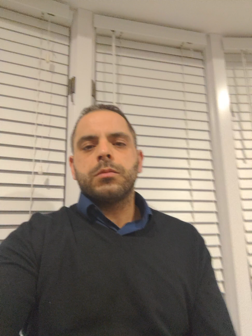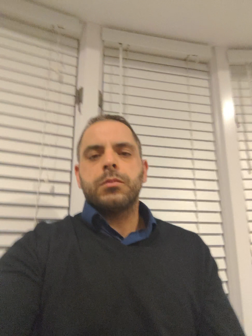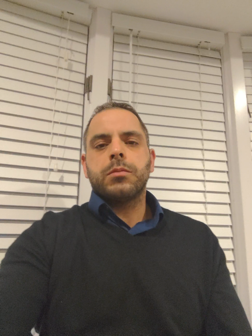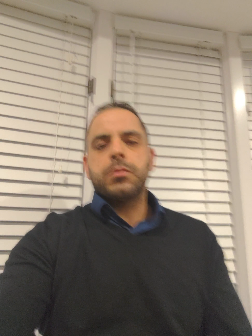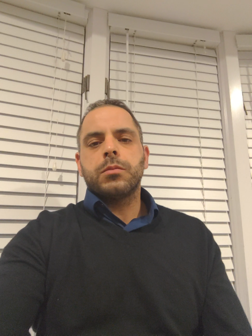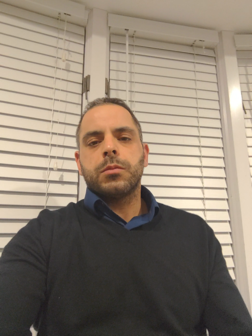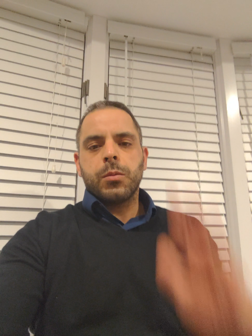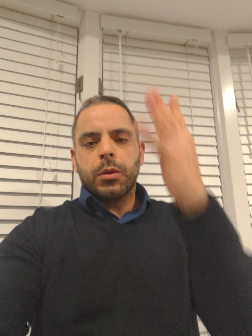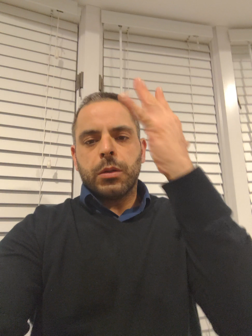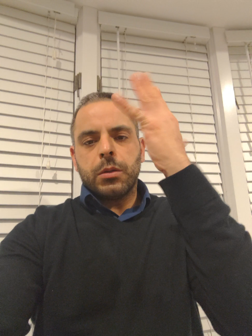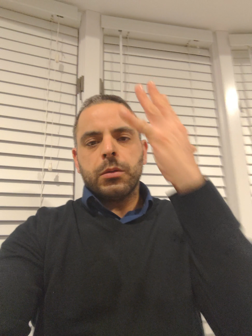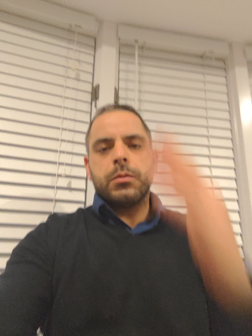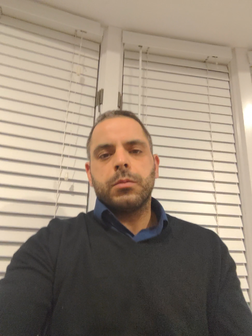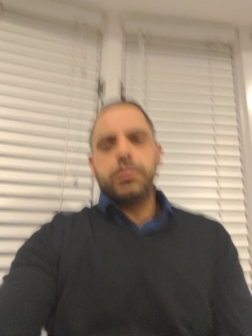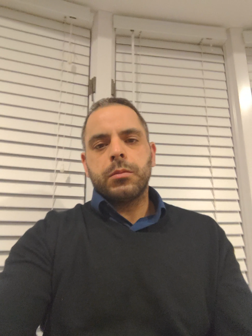tree